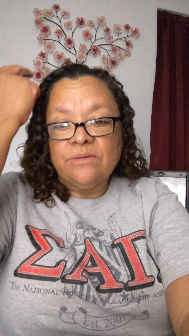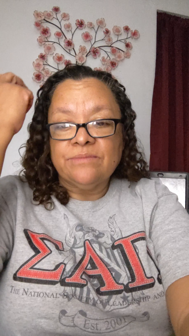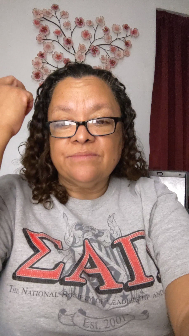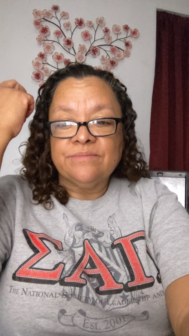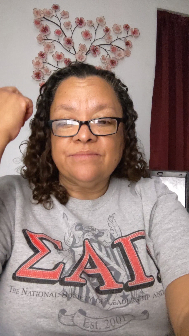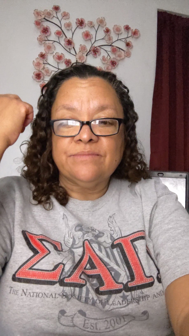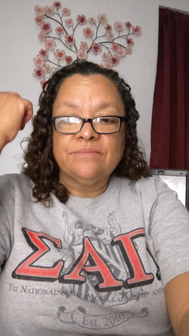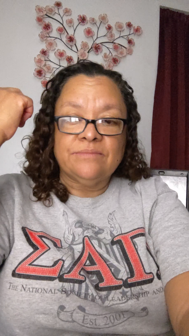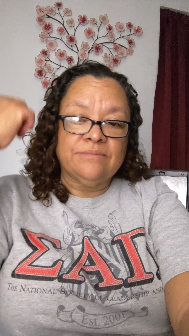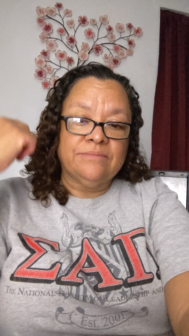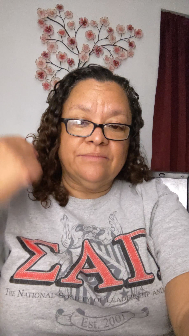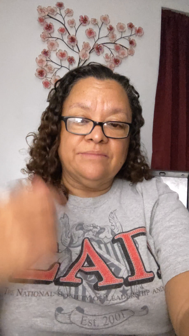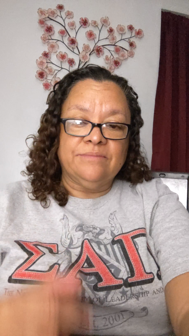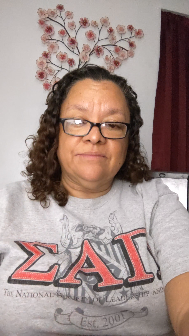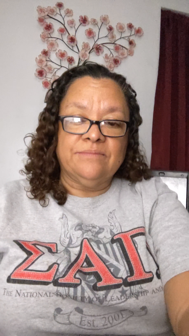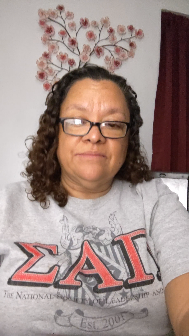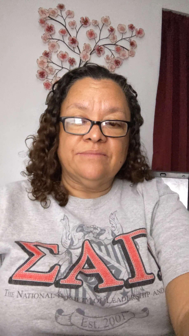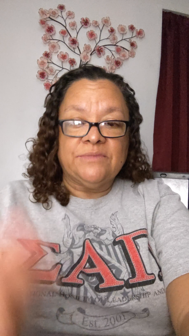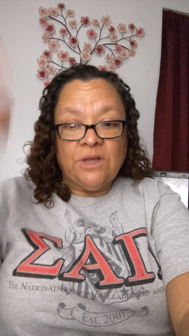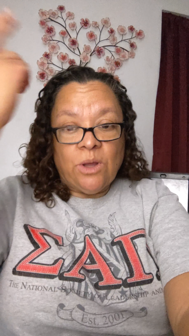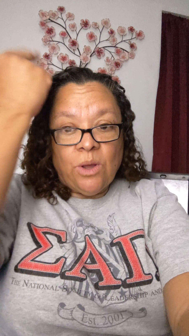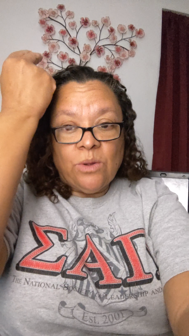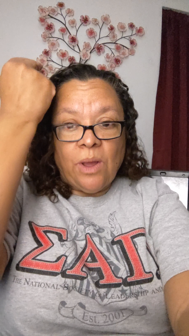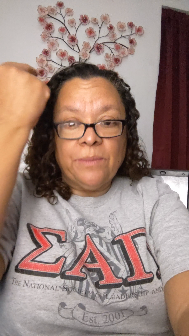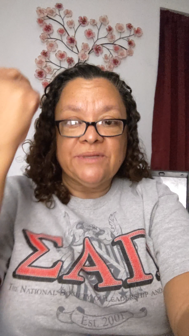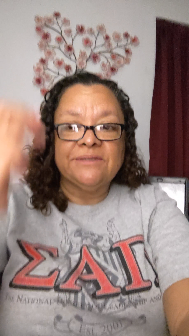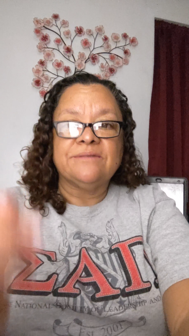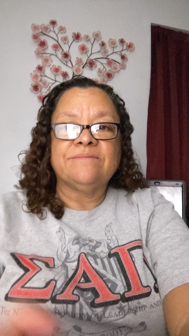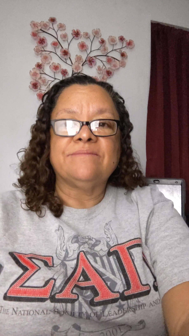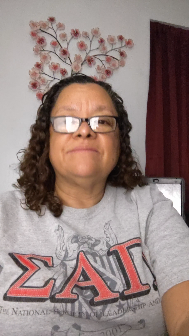rabbit